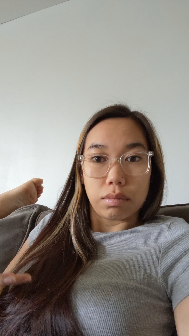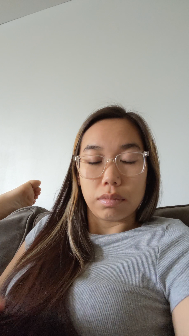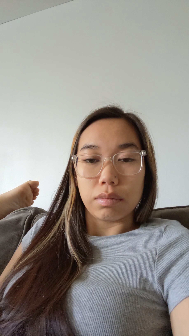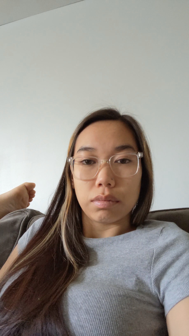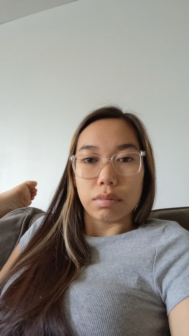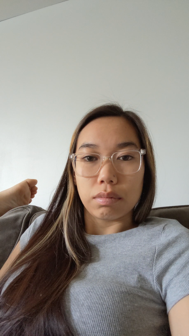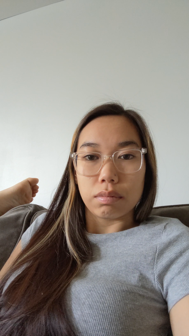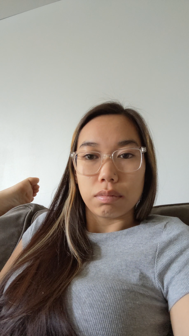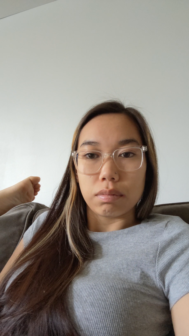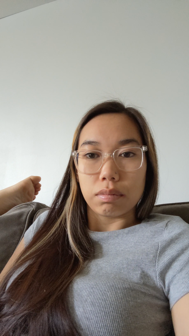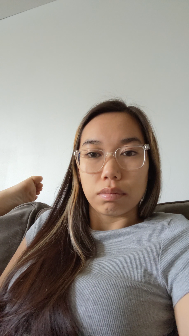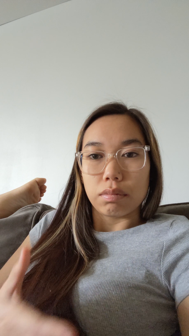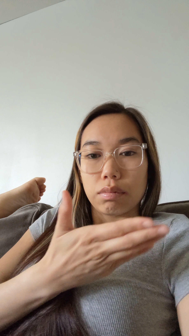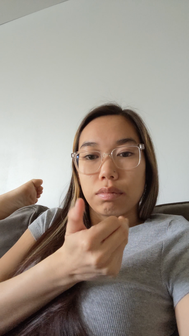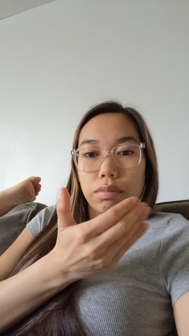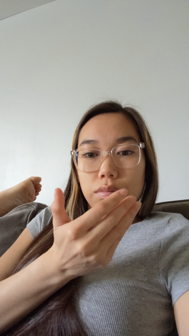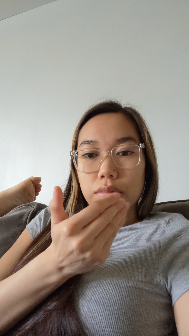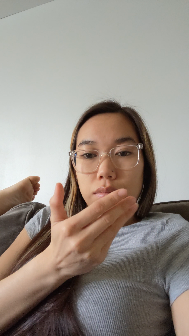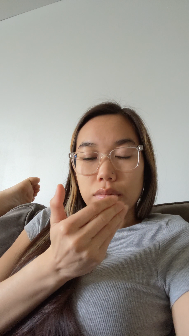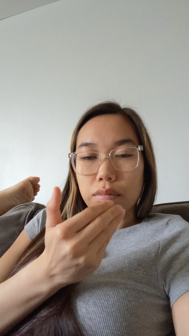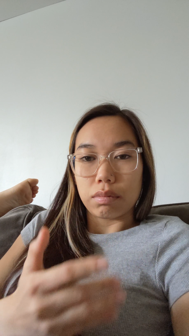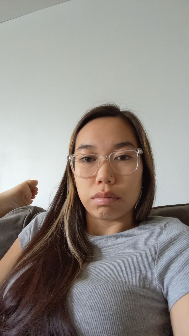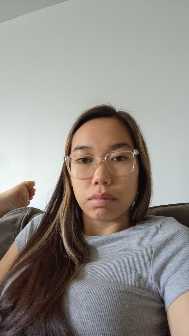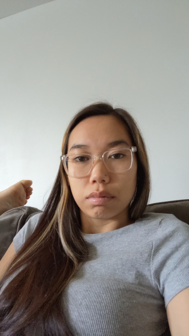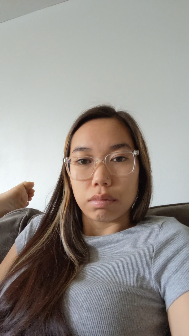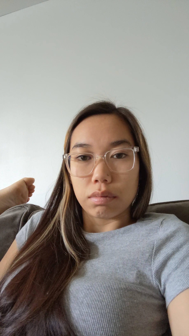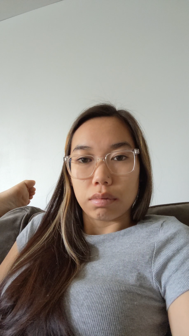butterfly